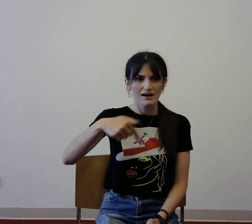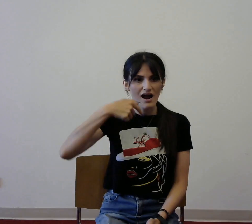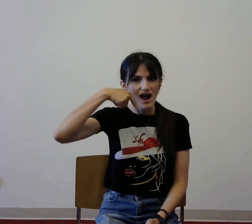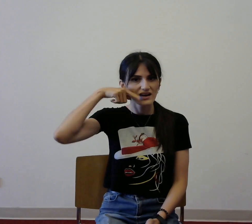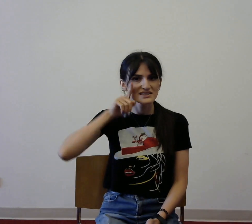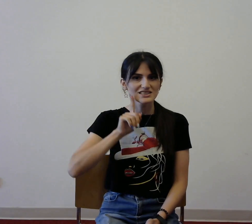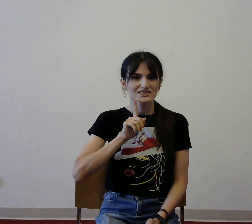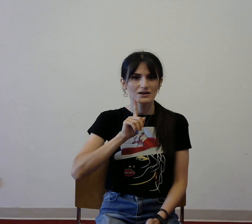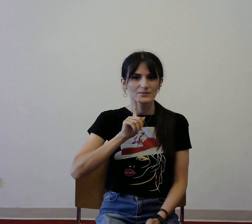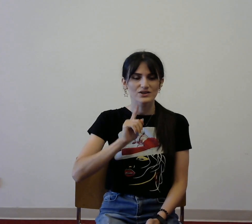azərbaycan